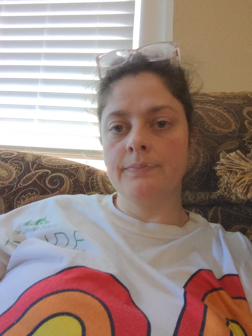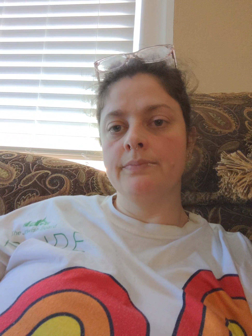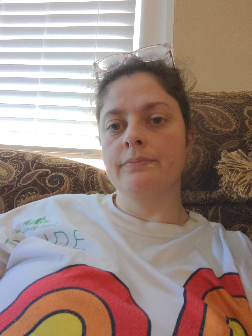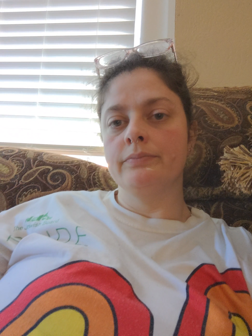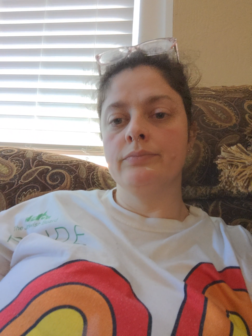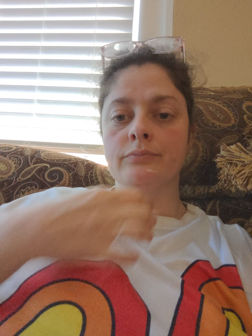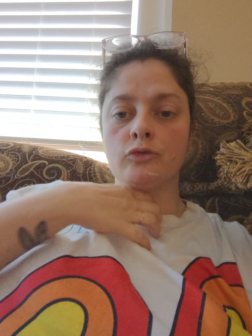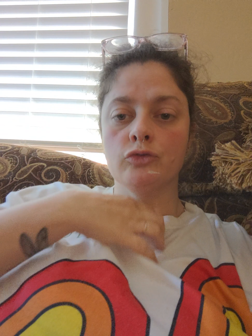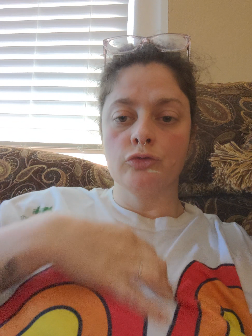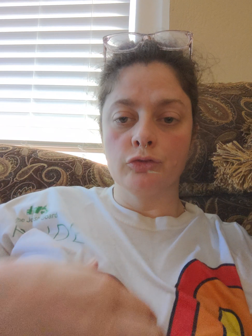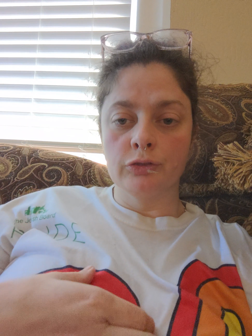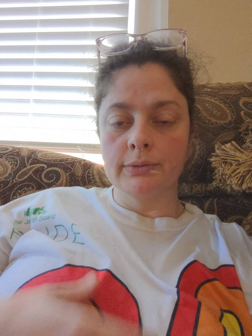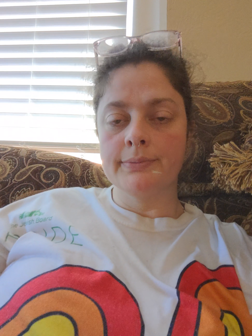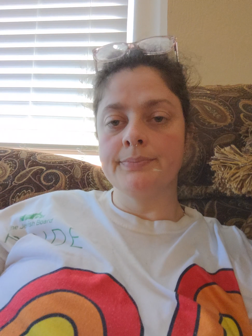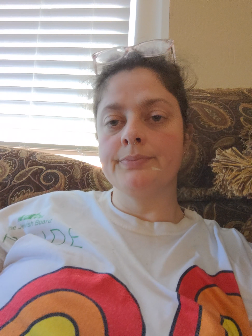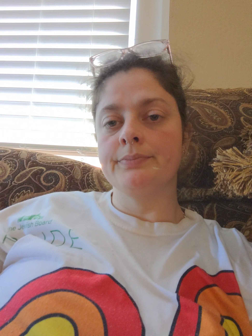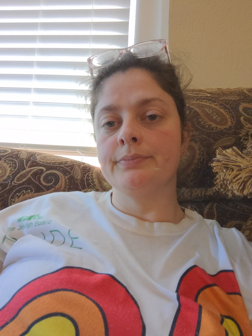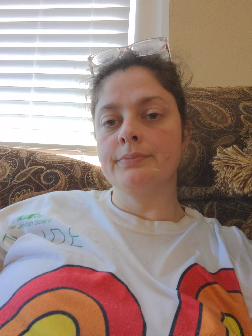hungry